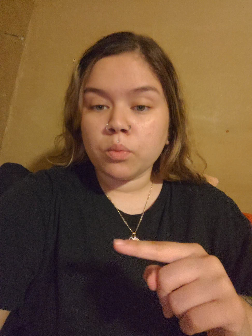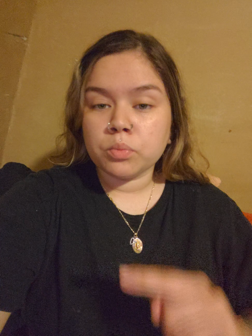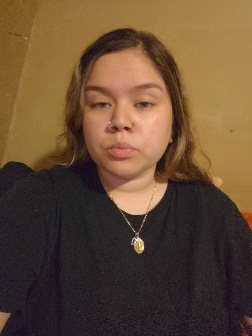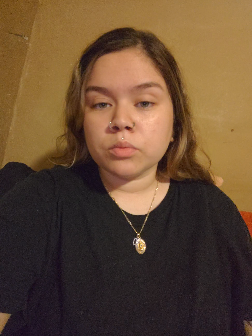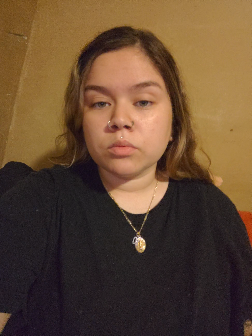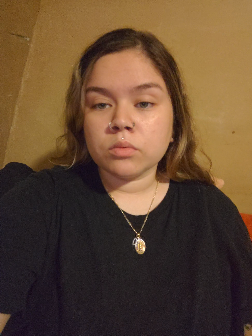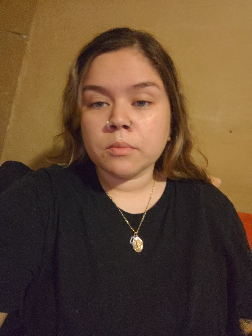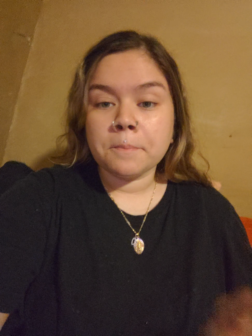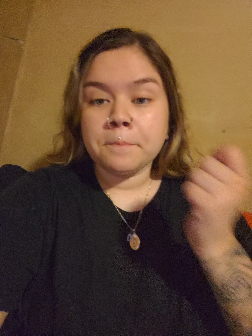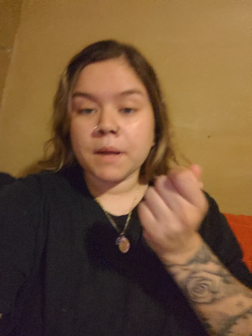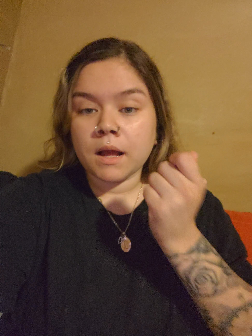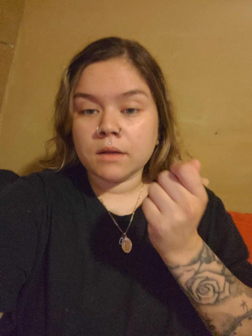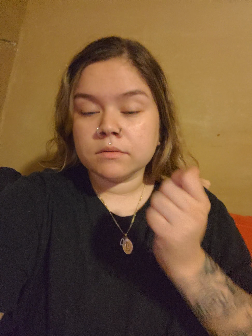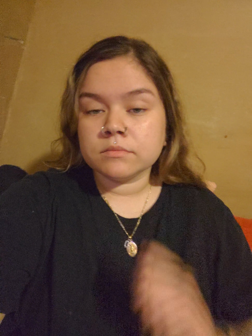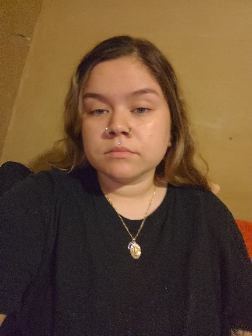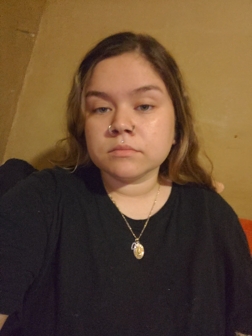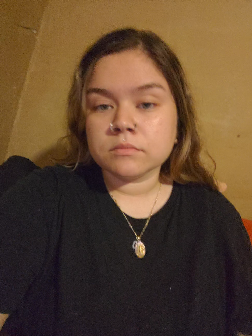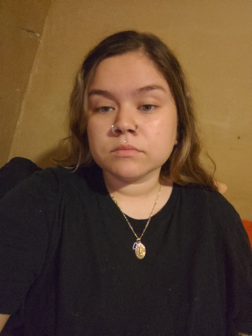bat